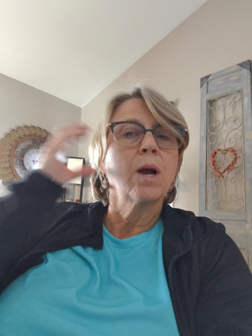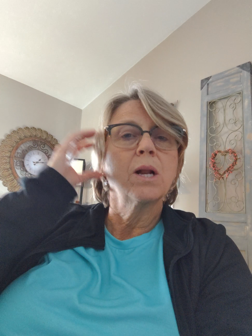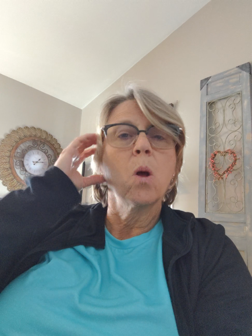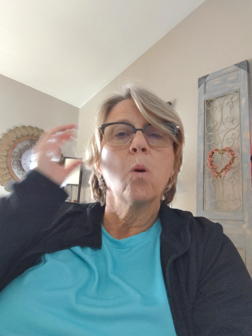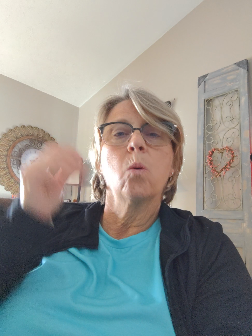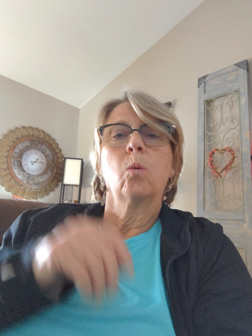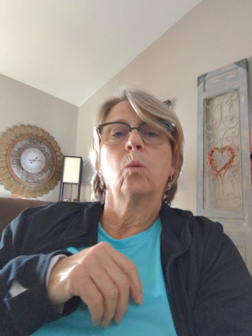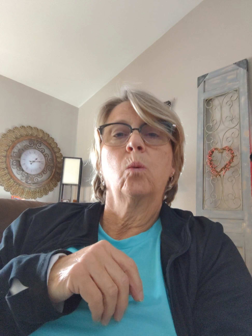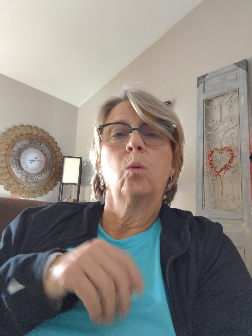radio